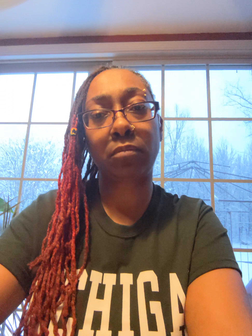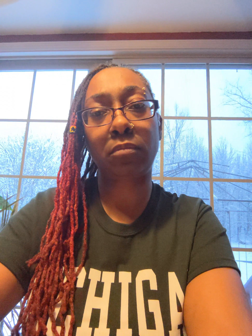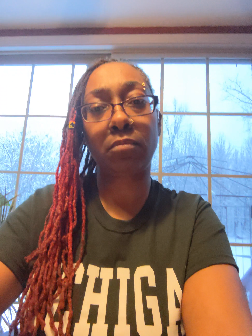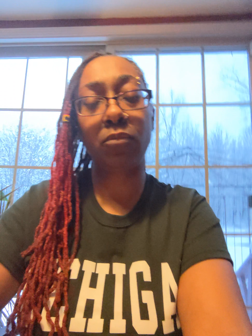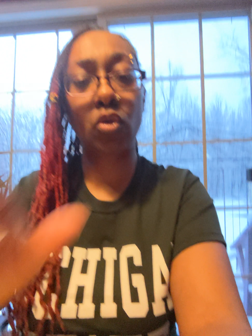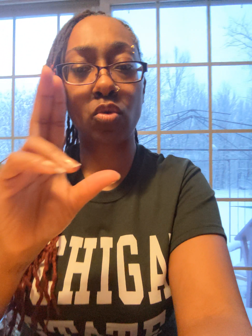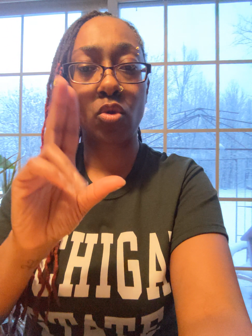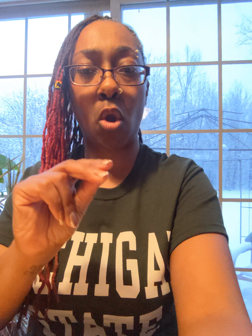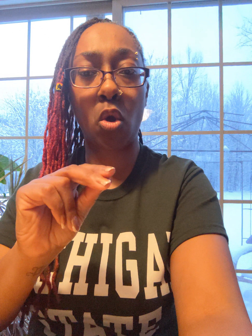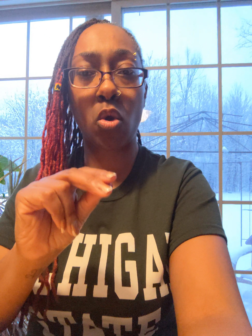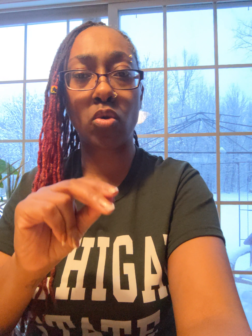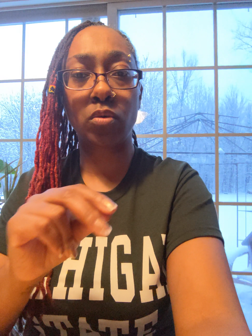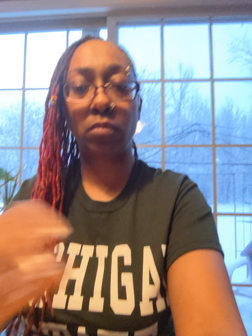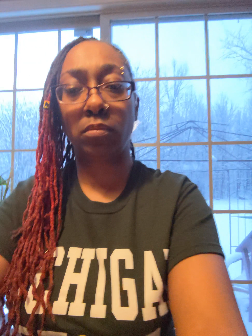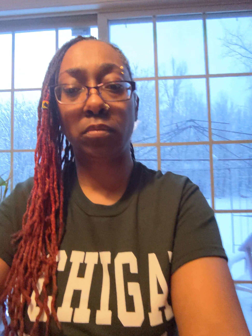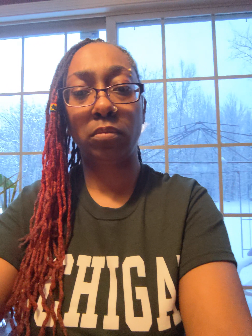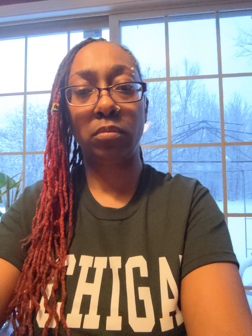no